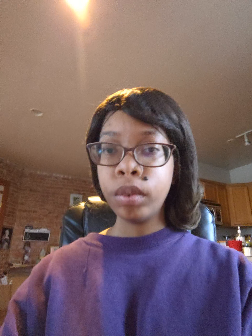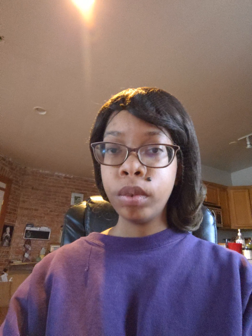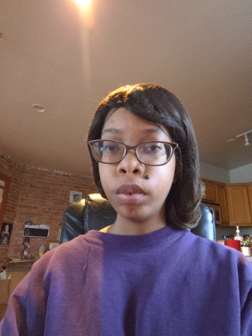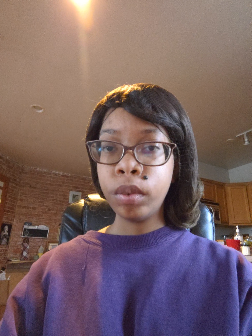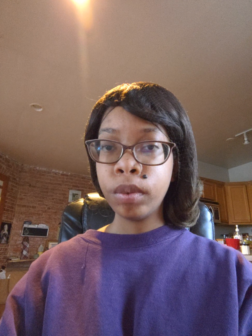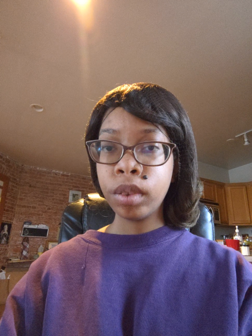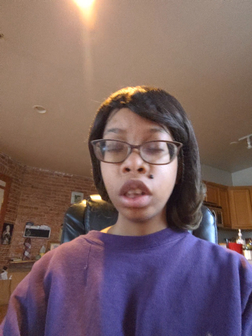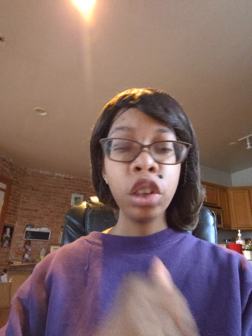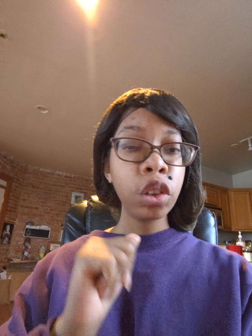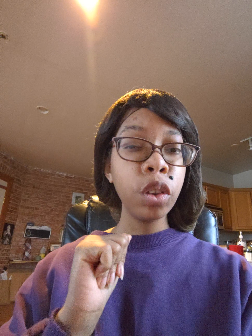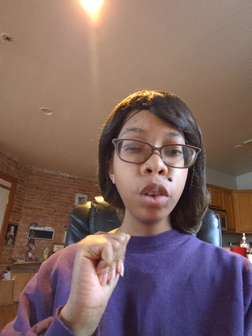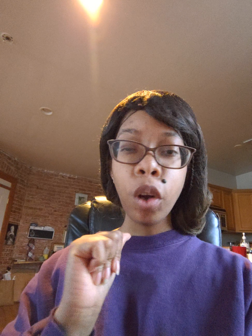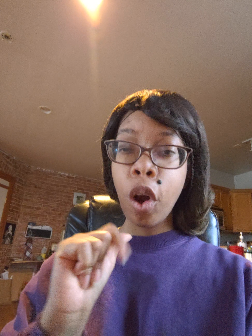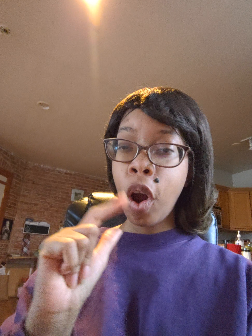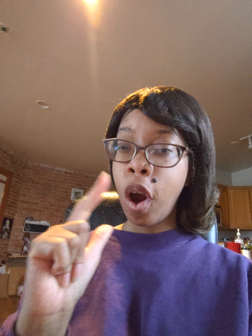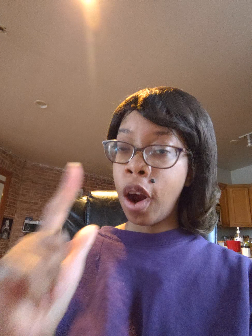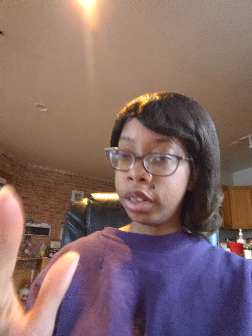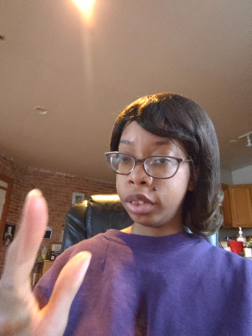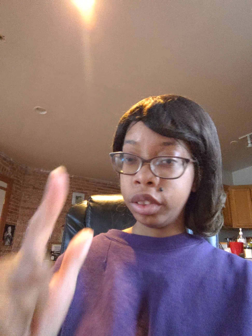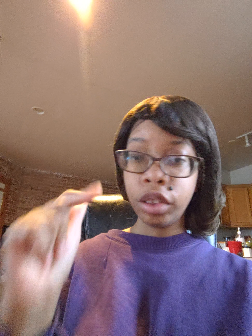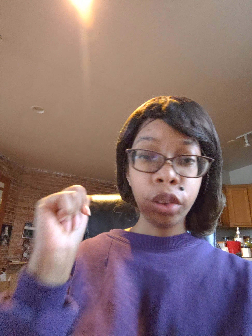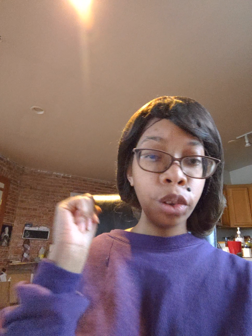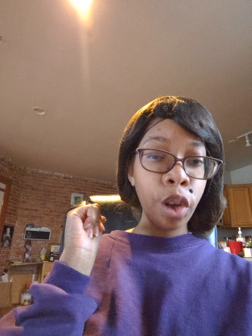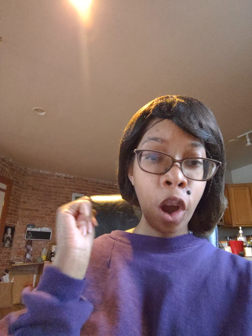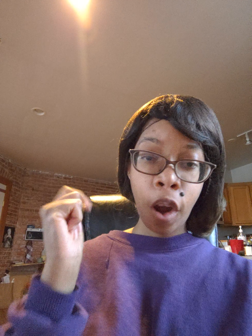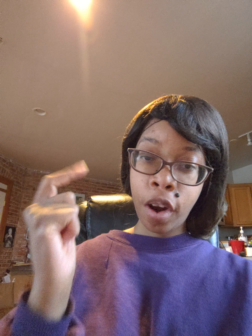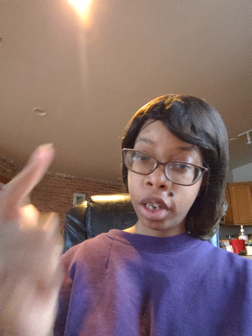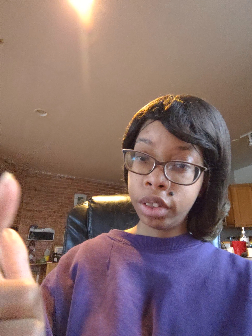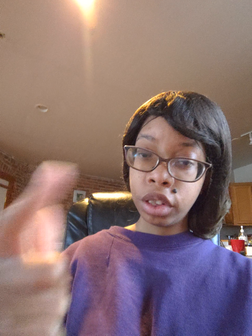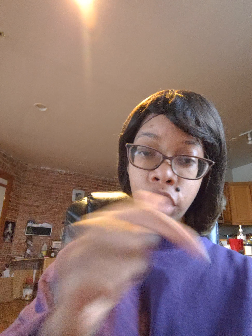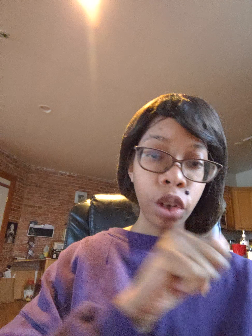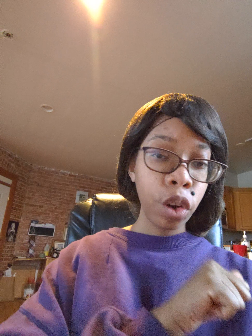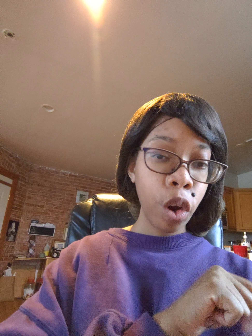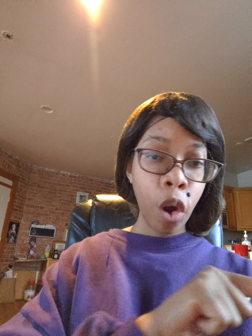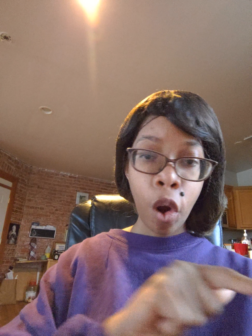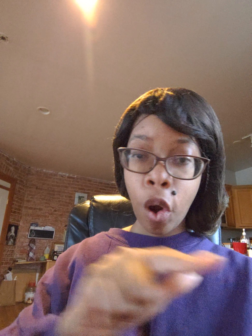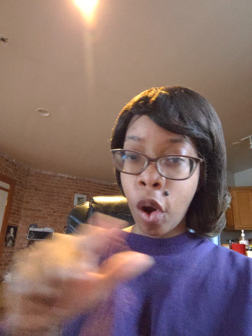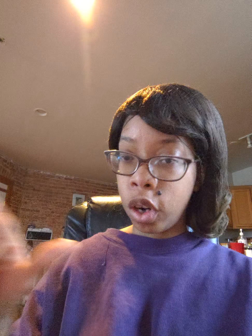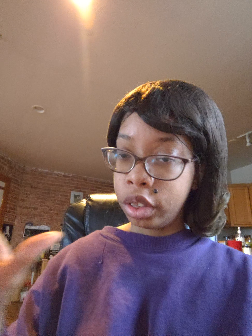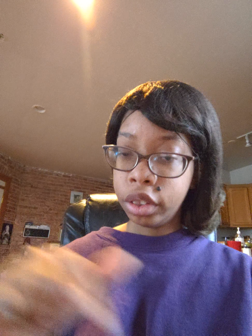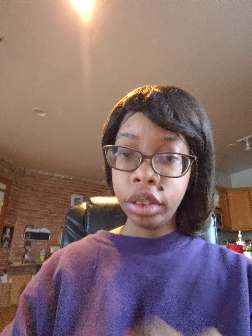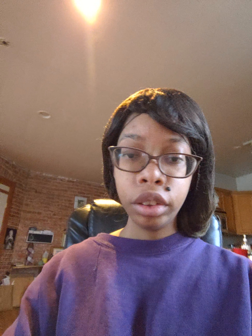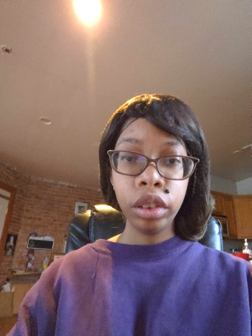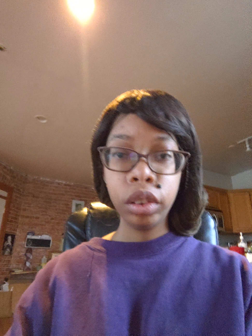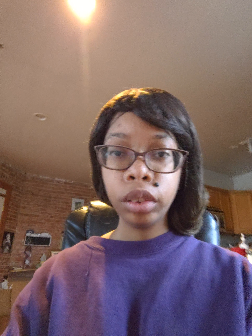all